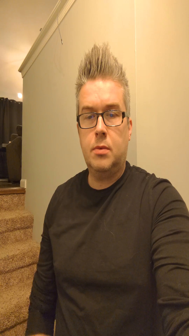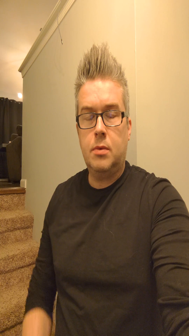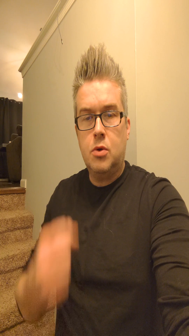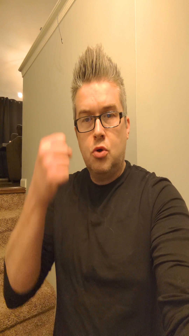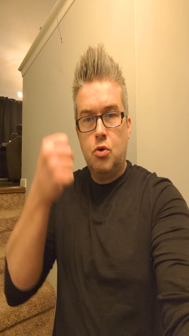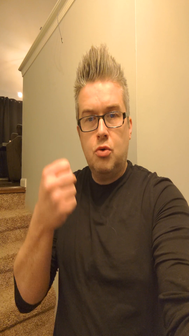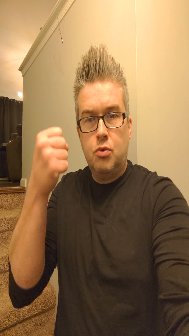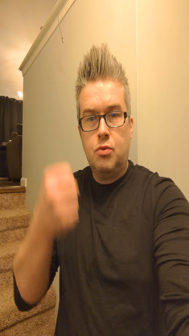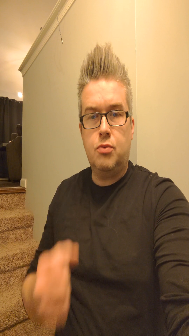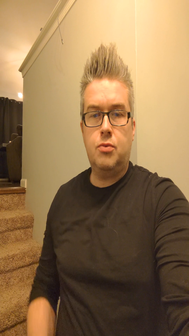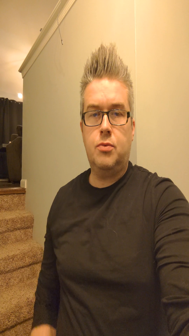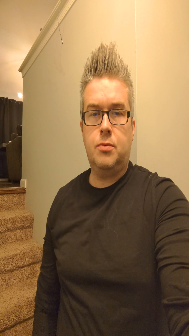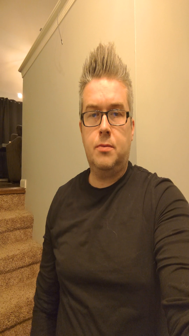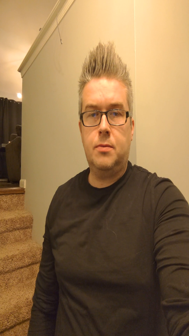car